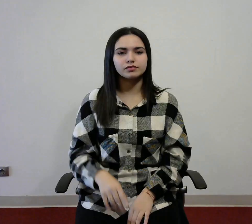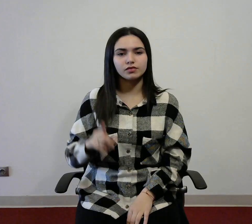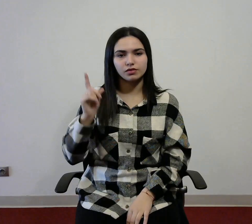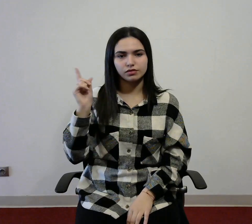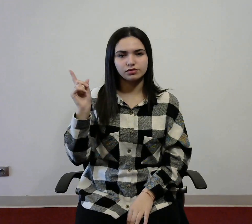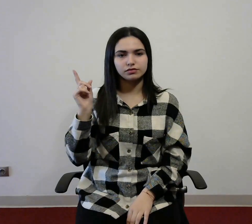O